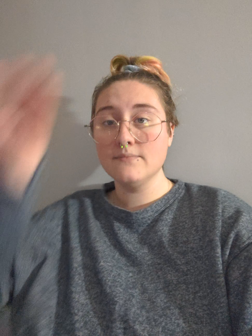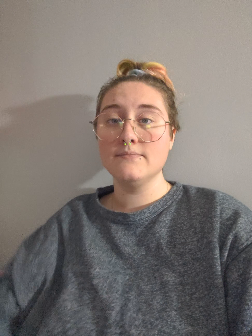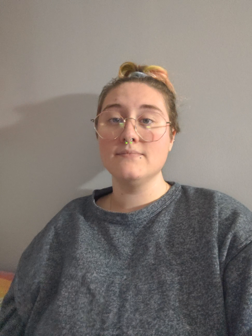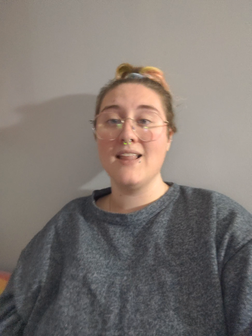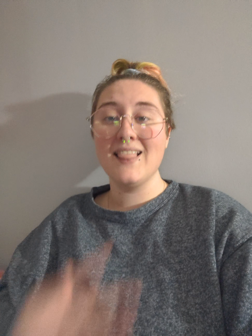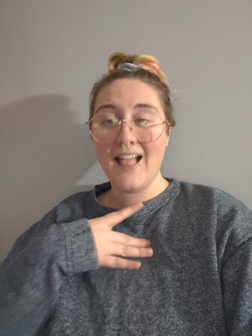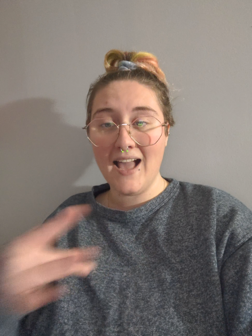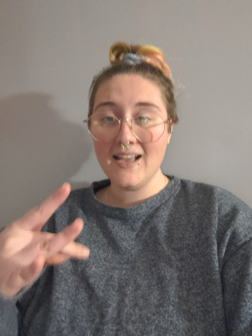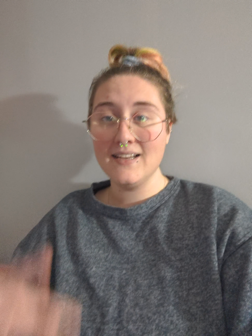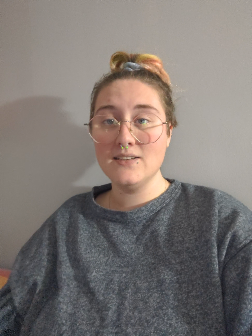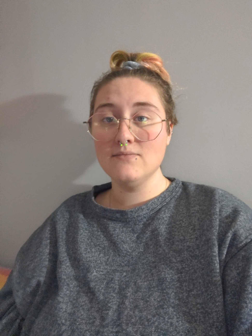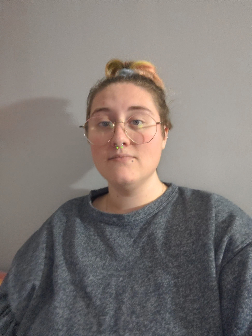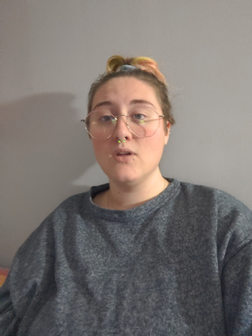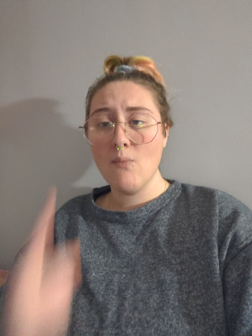like